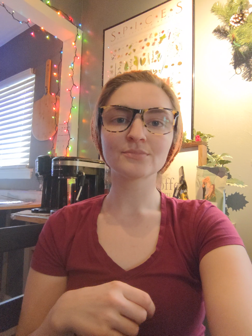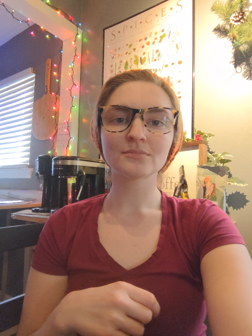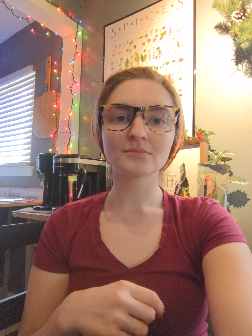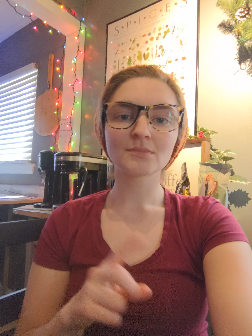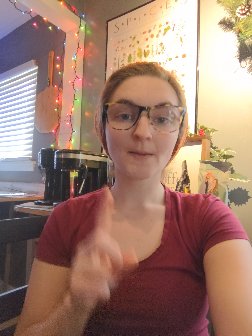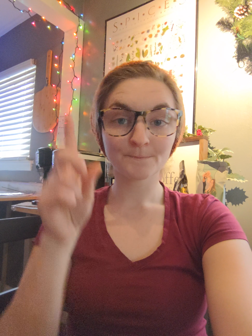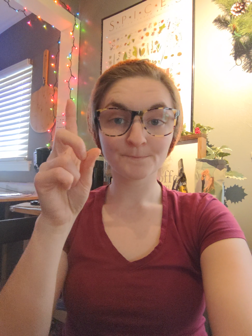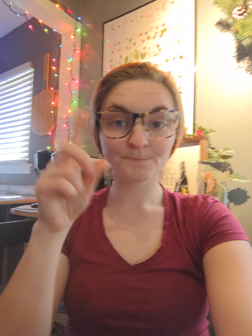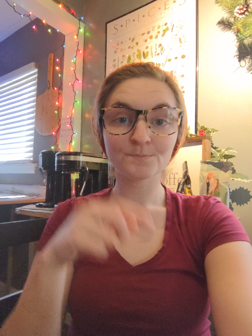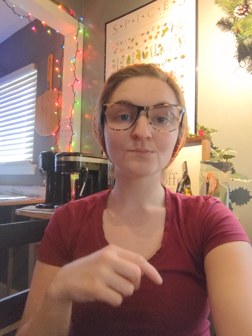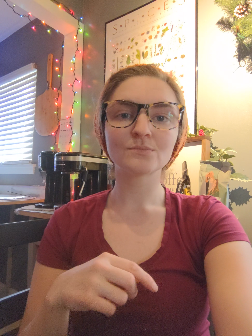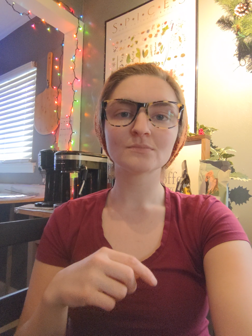up